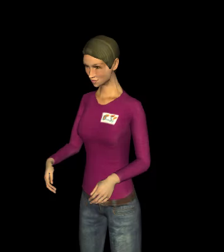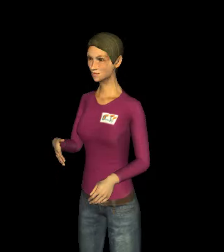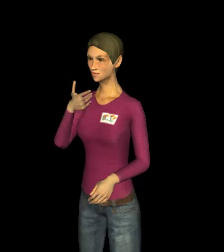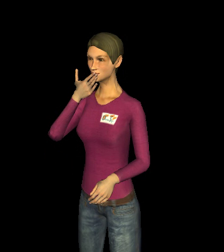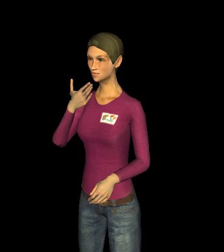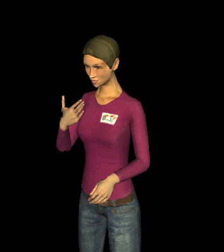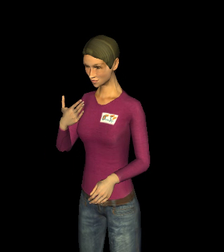شكرا